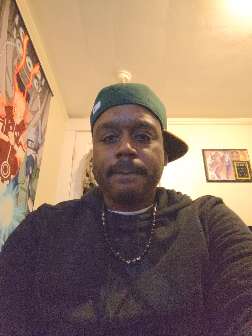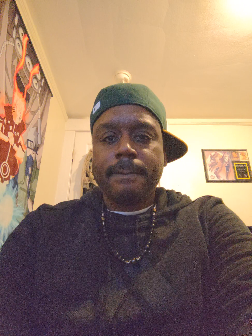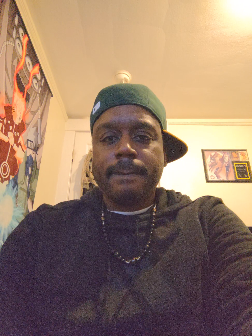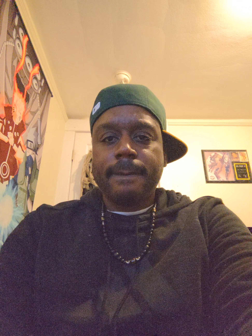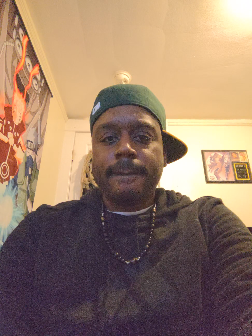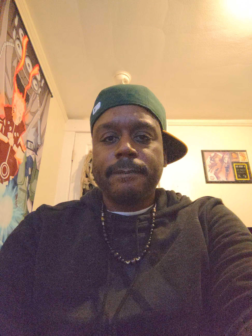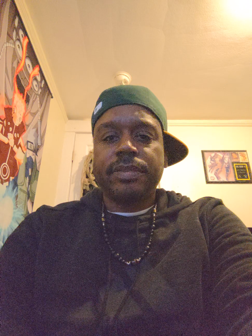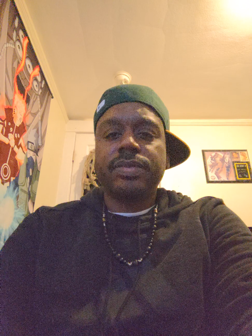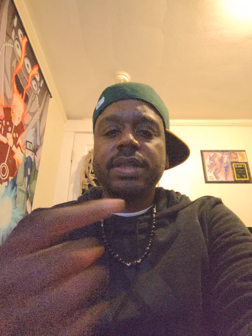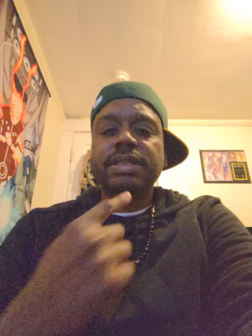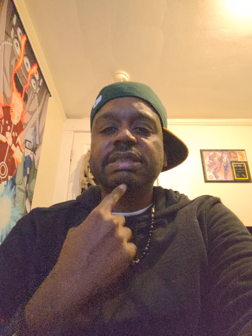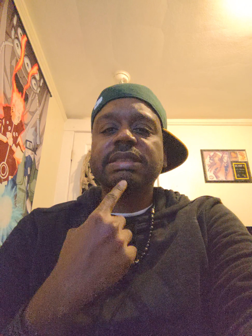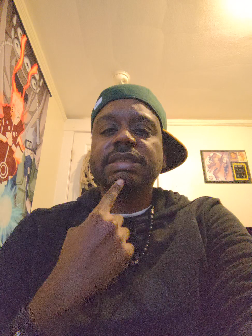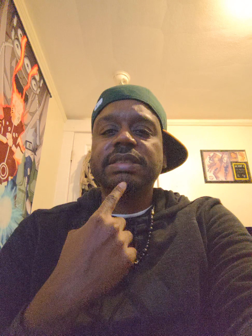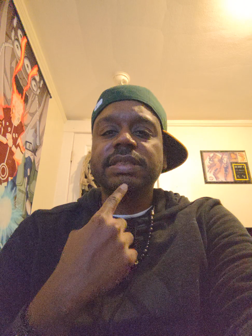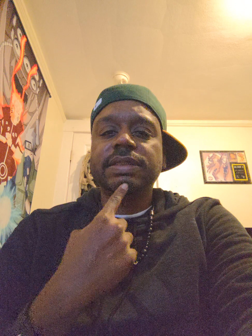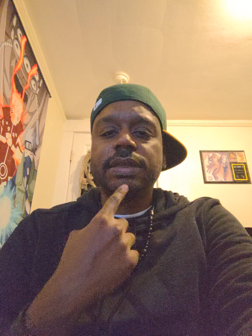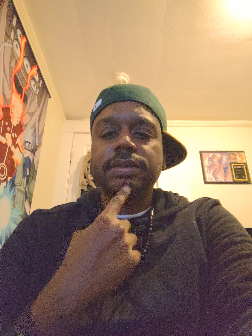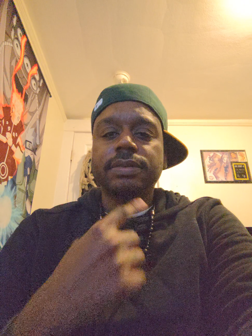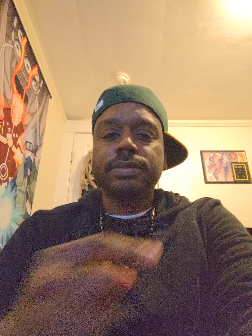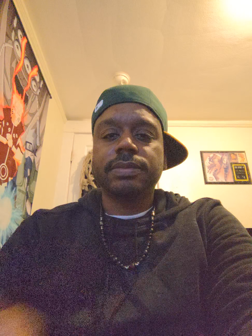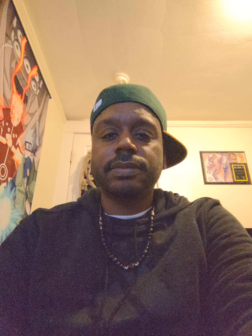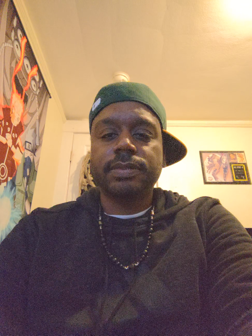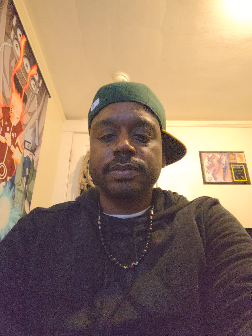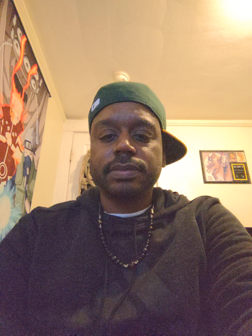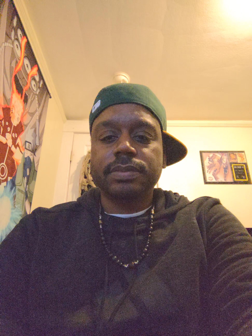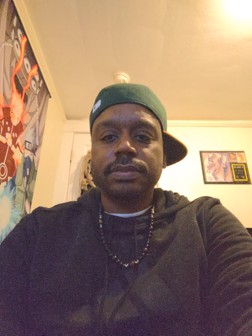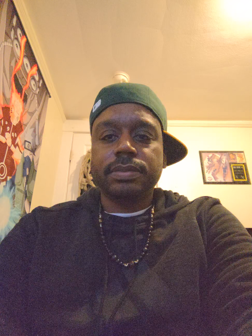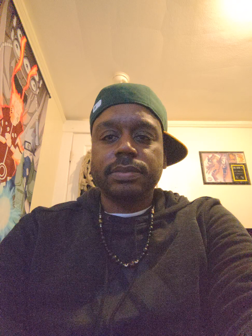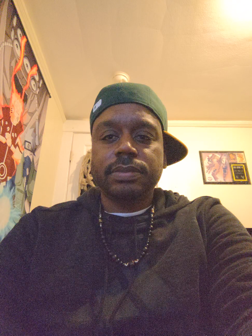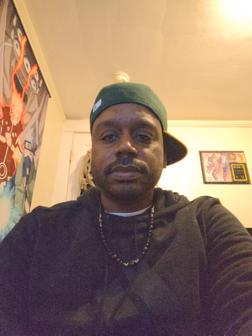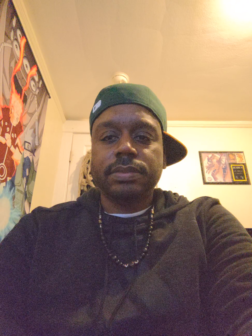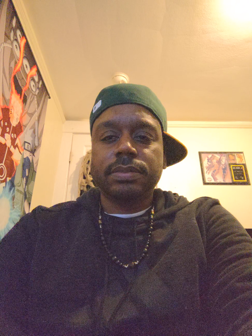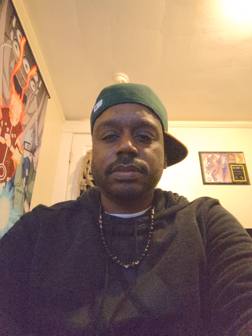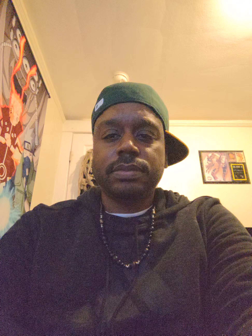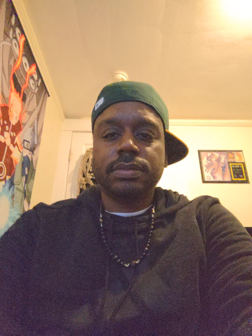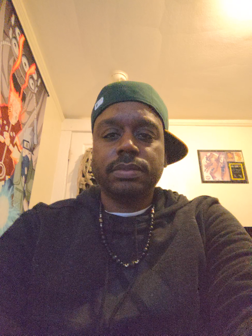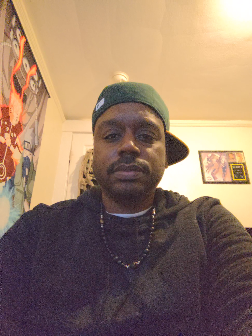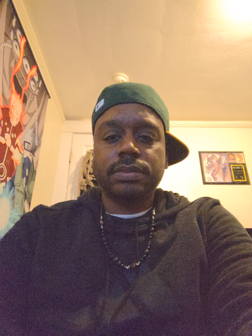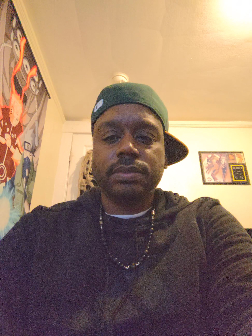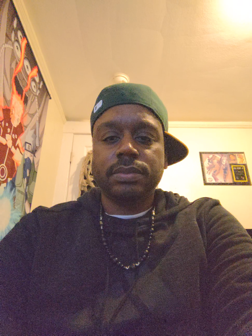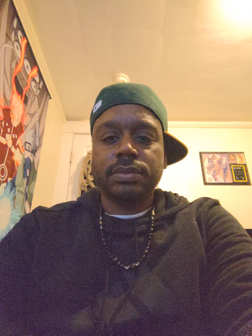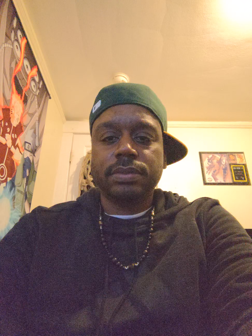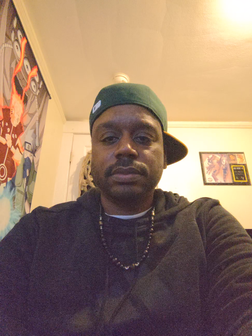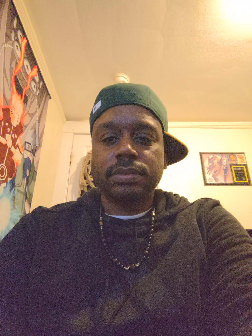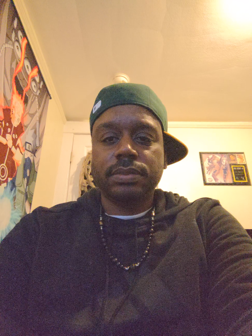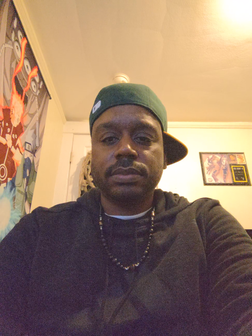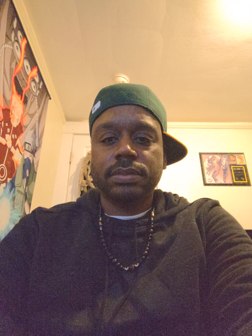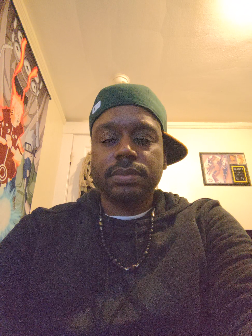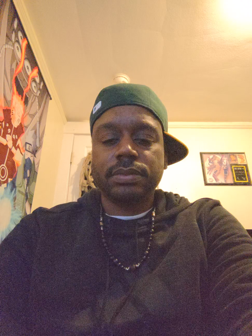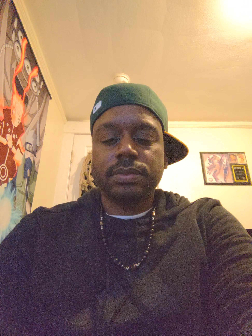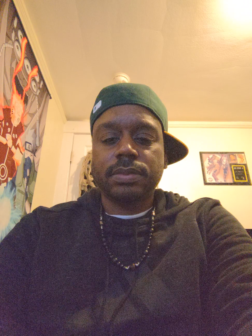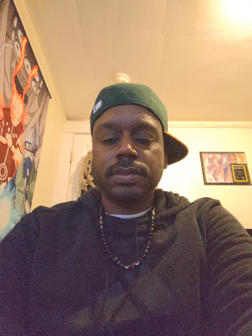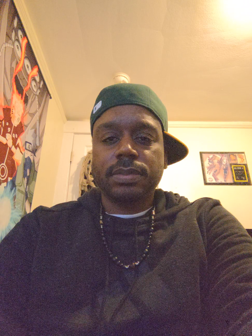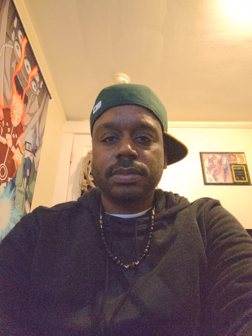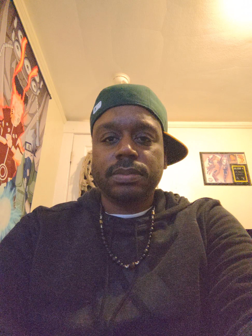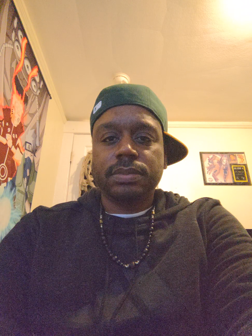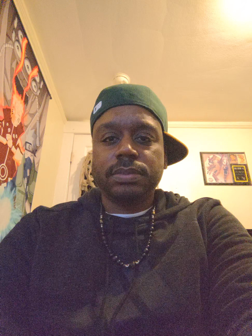chin